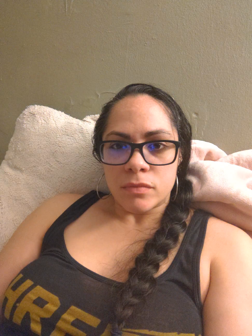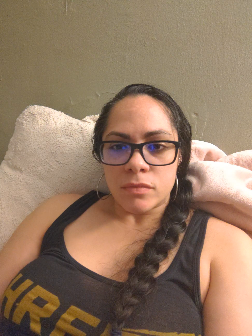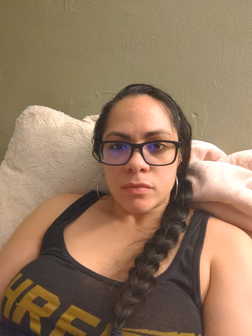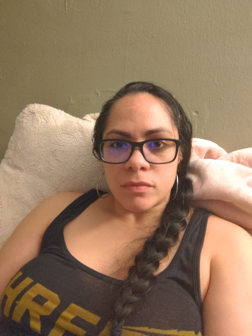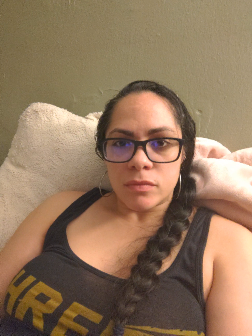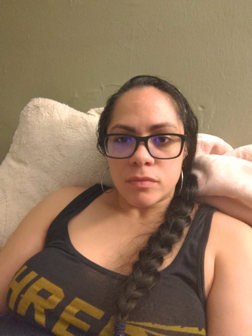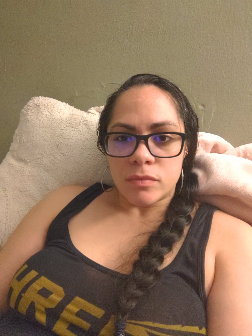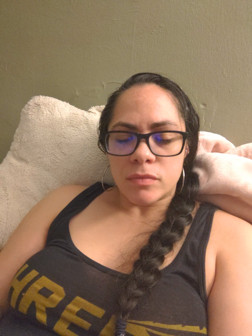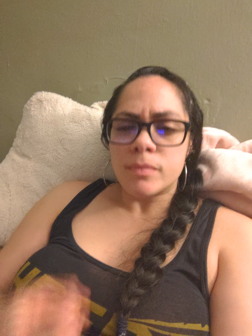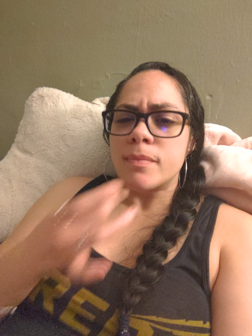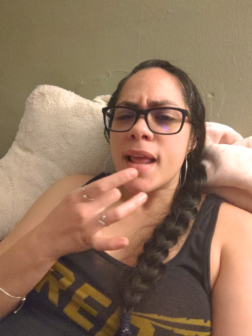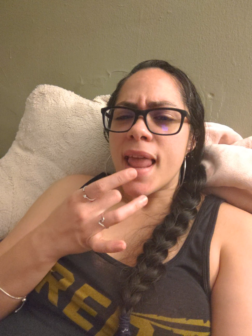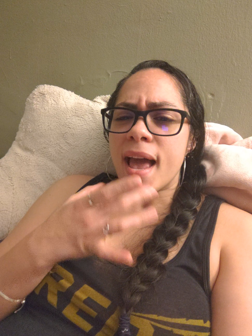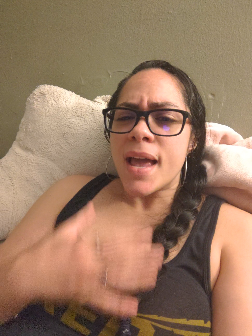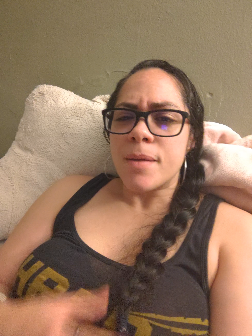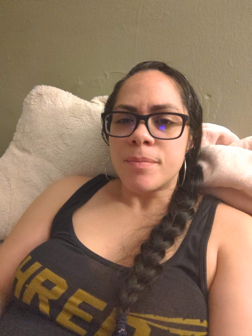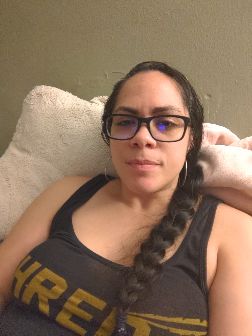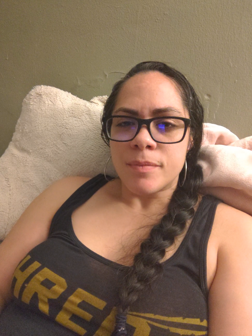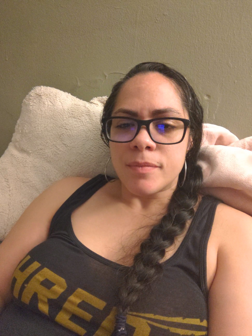lamp